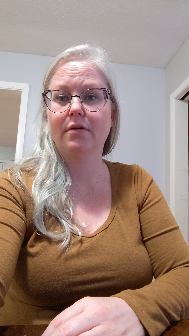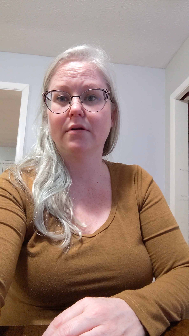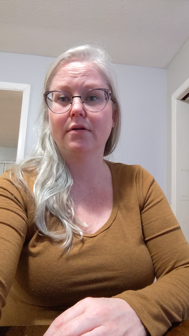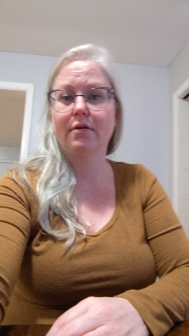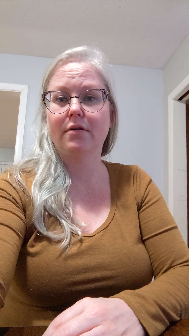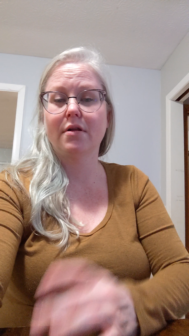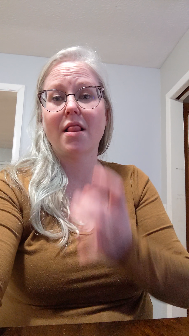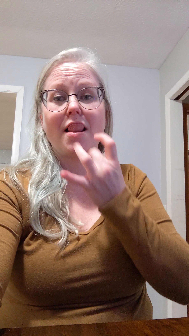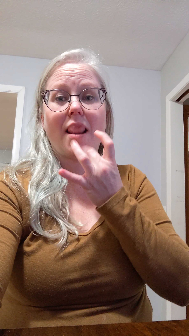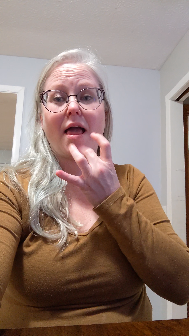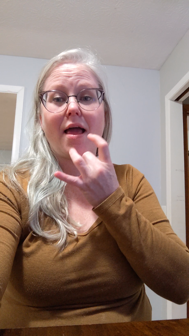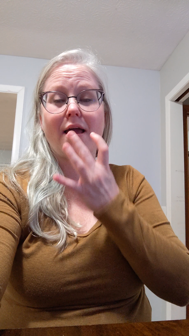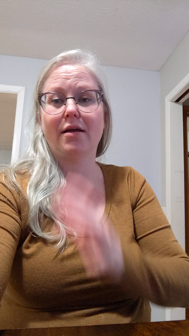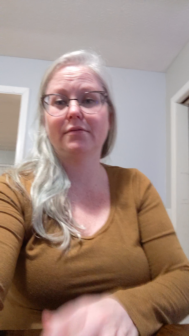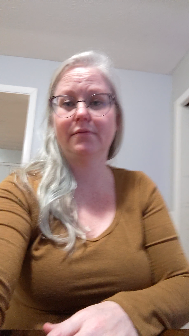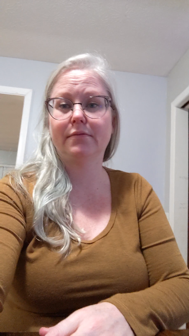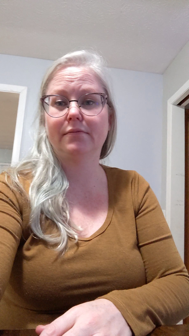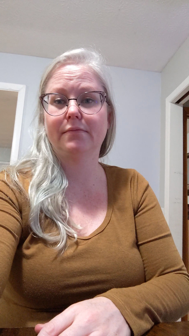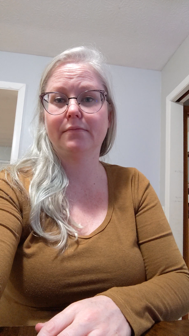light bulb